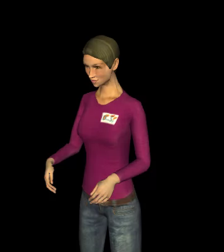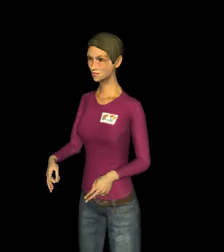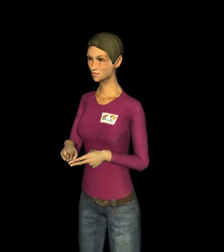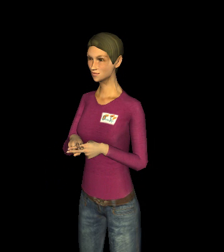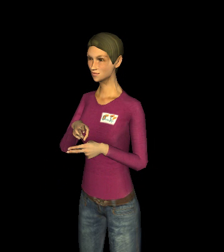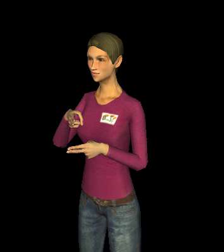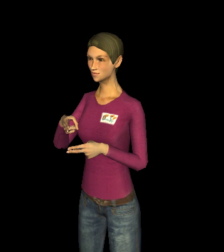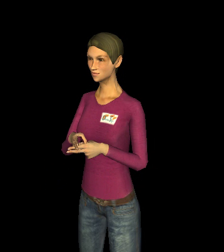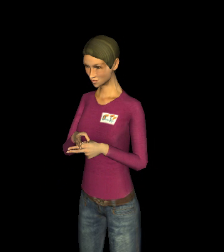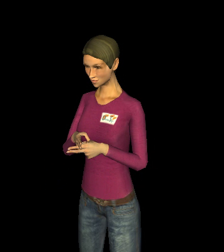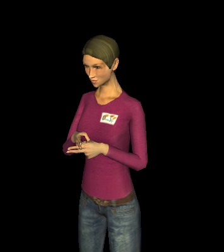اسم